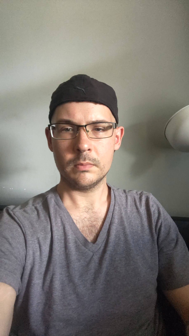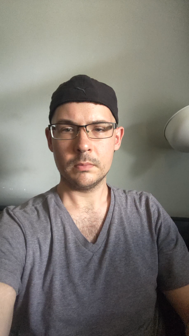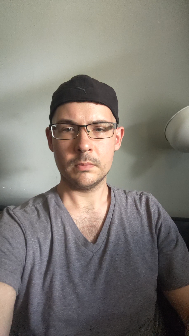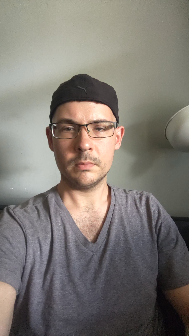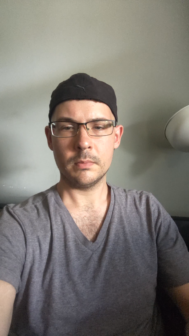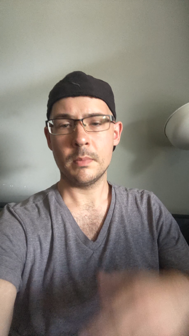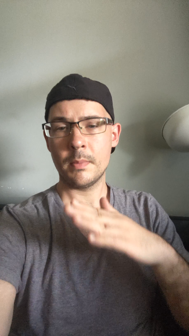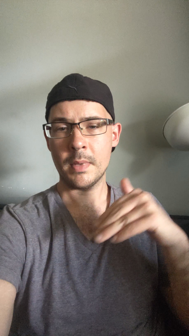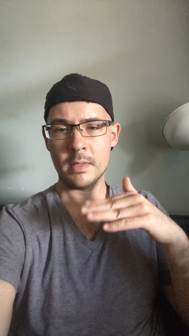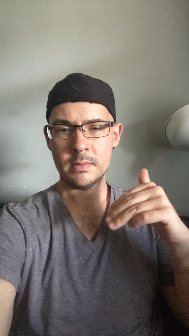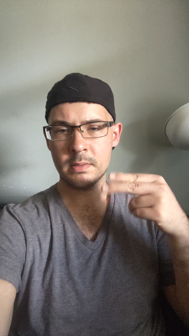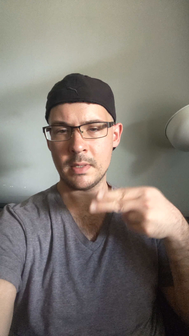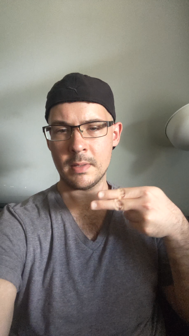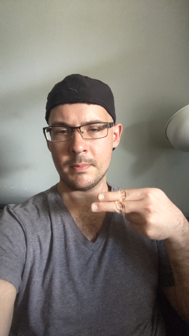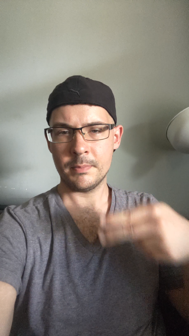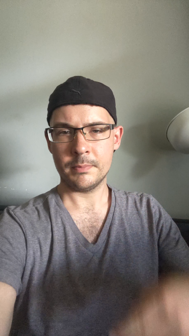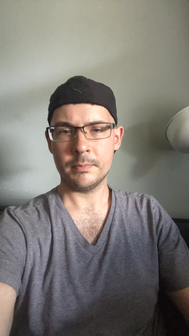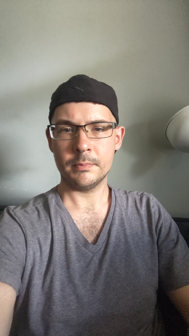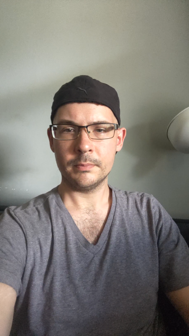pet's name